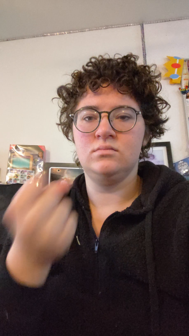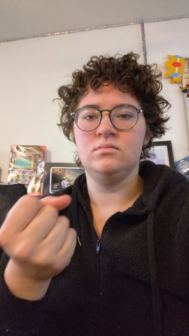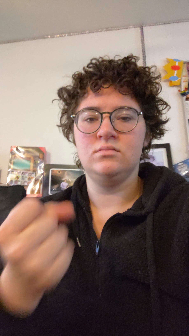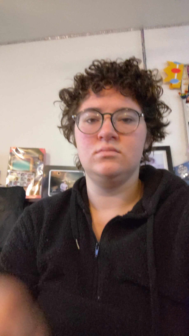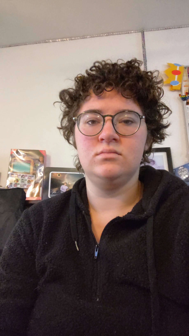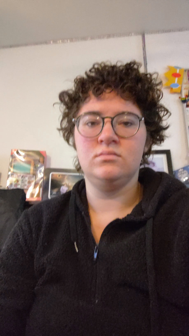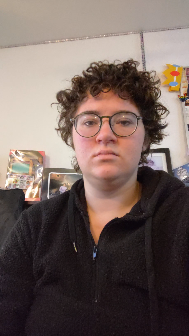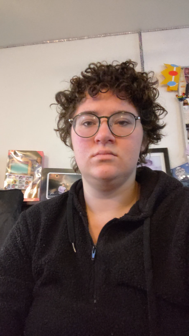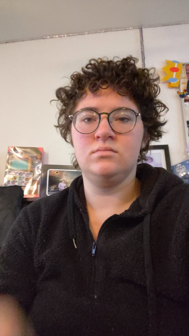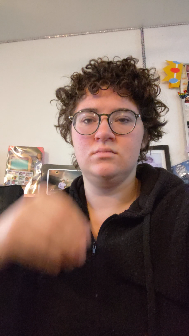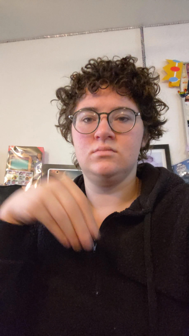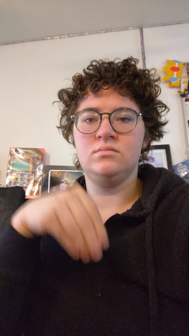inside